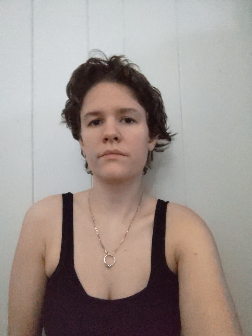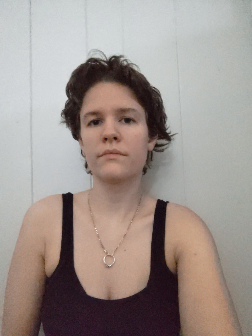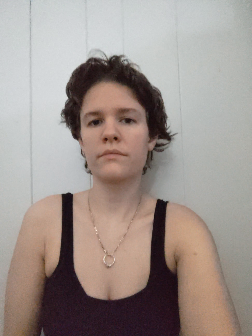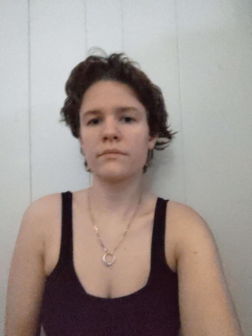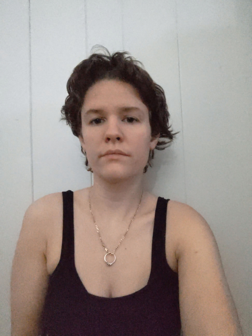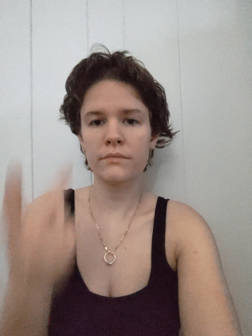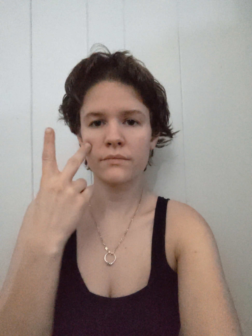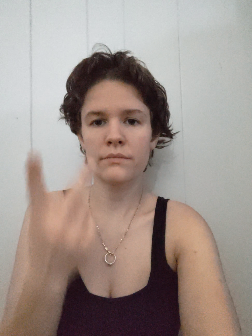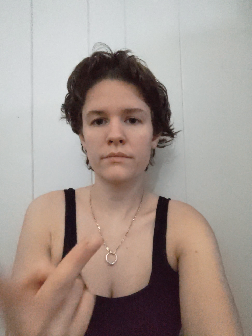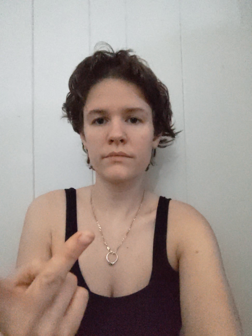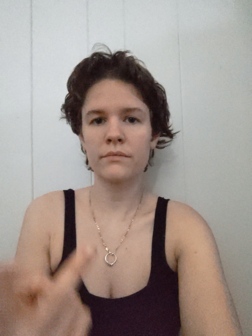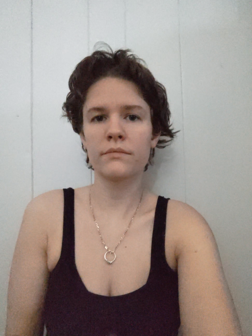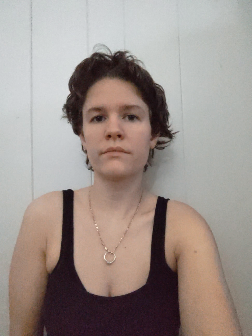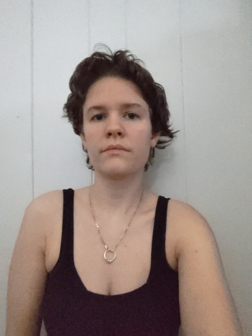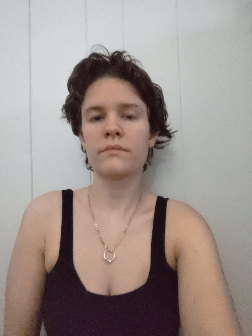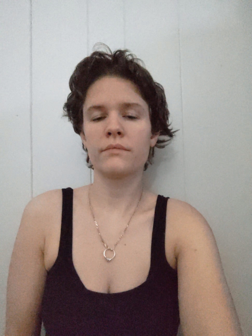see